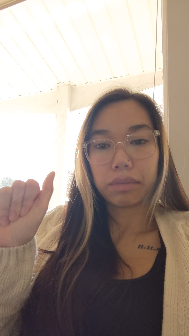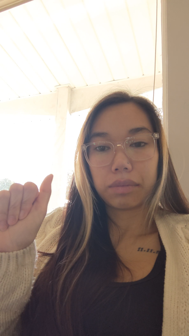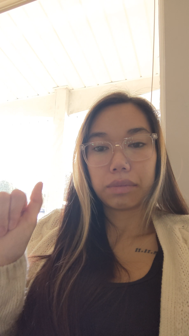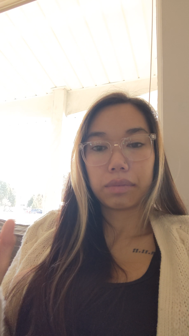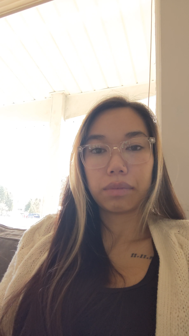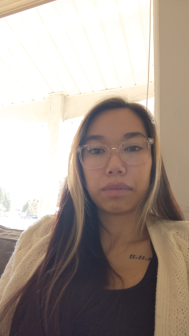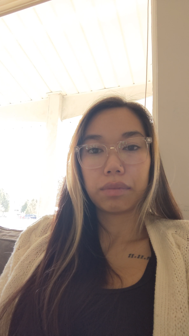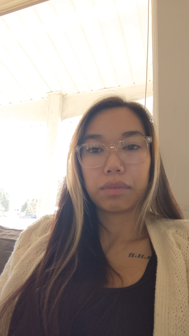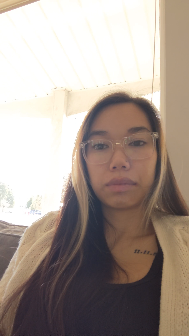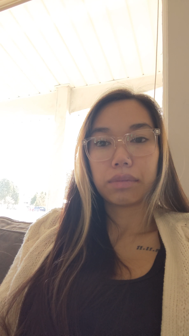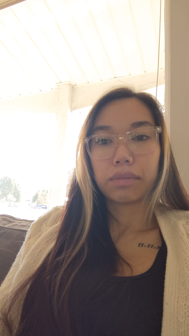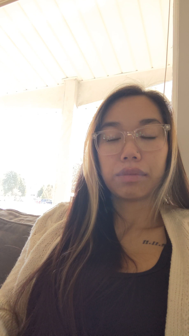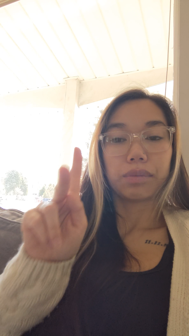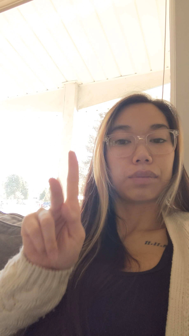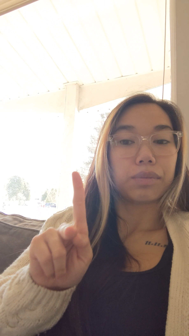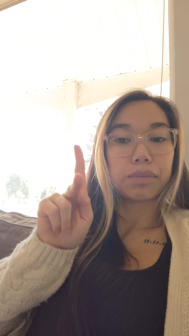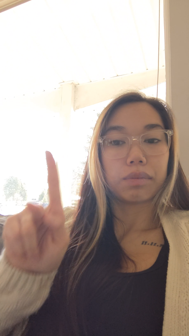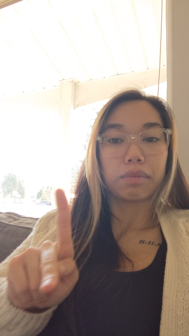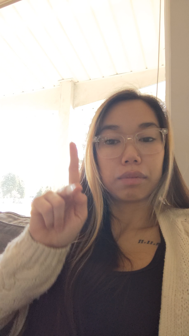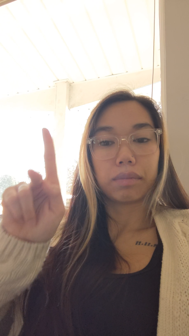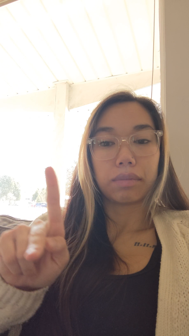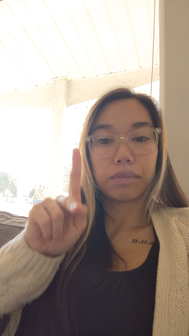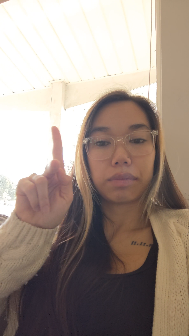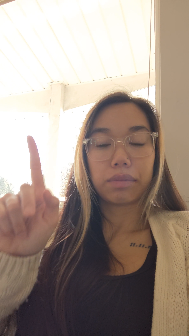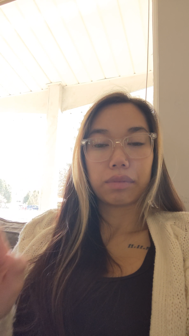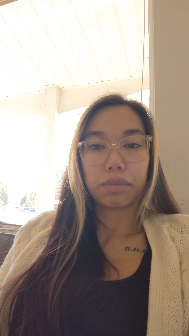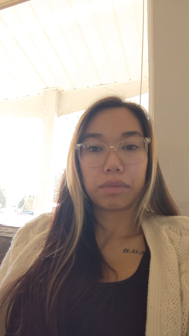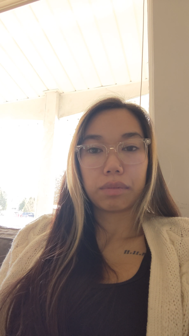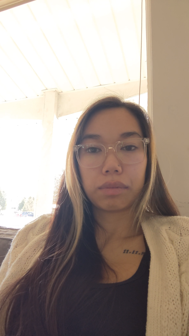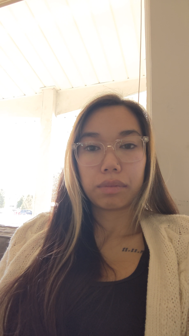people